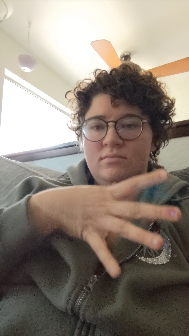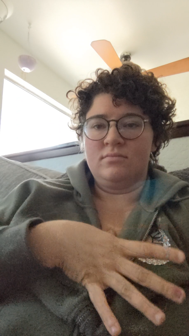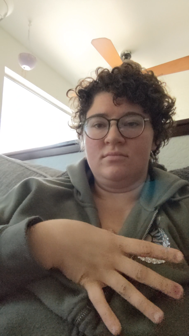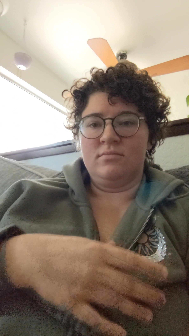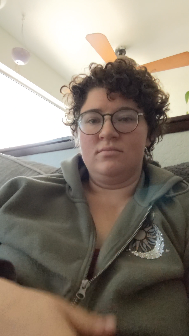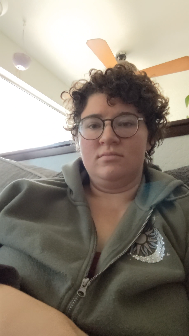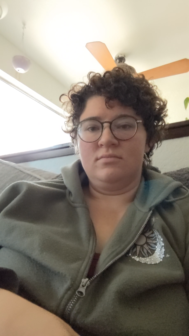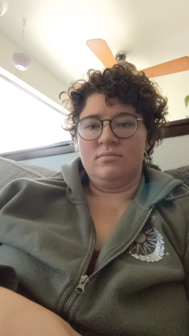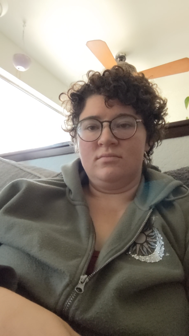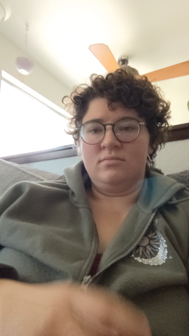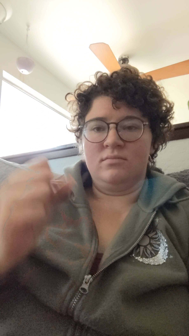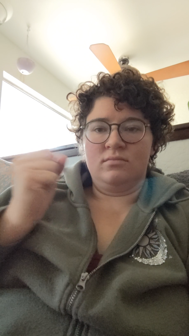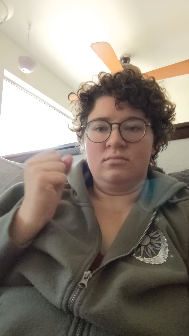cold